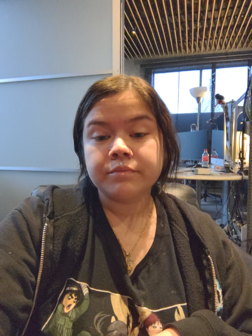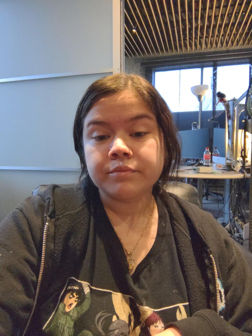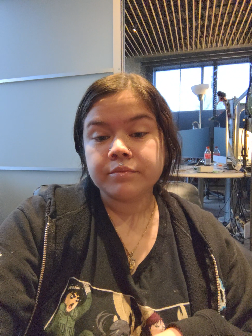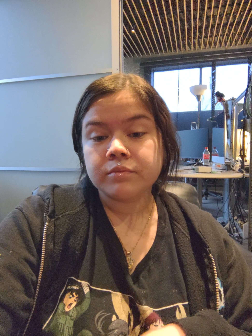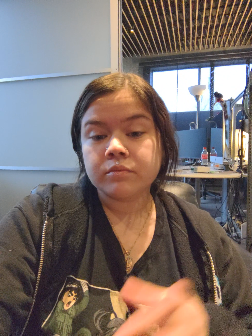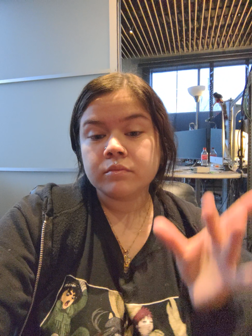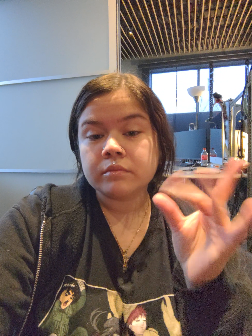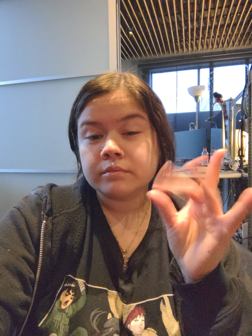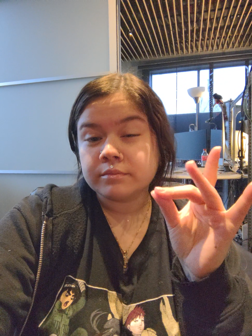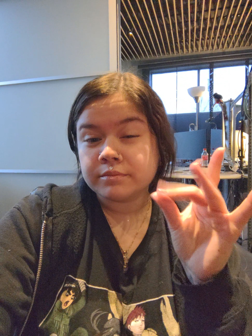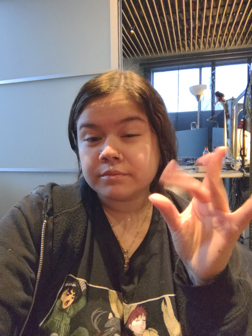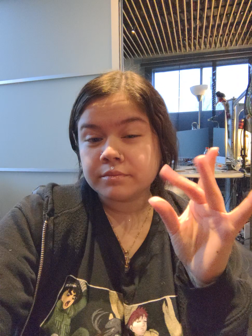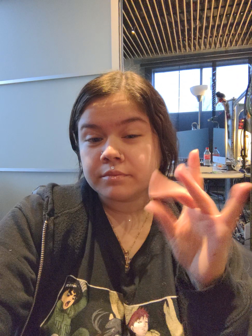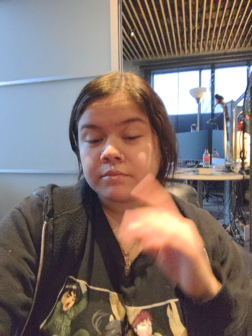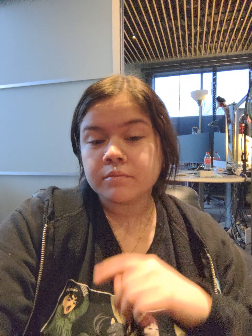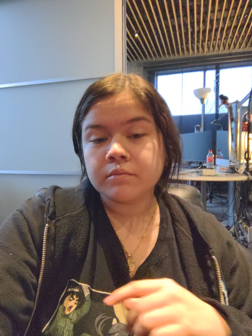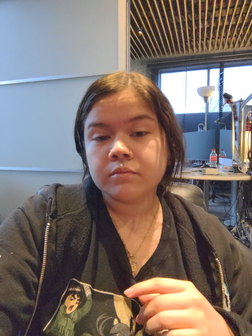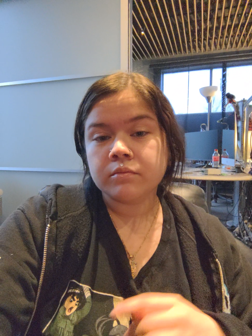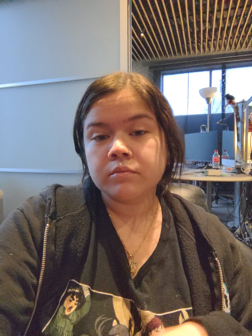sticky